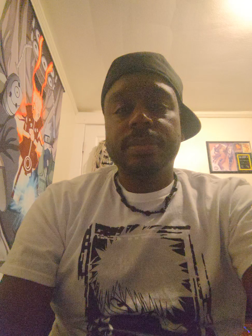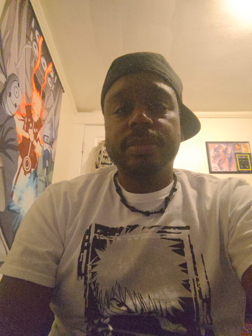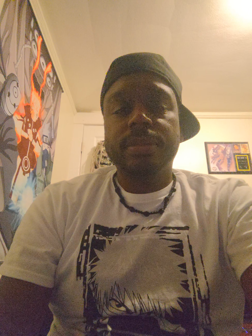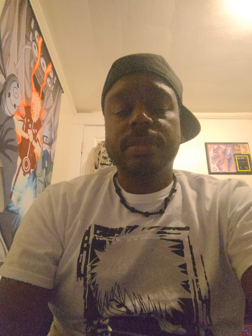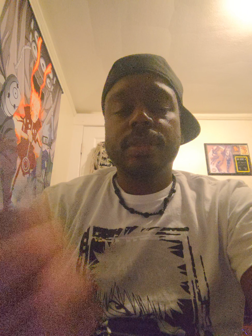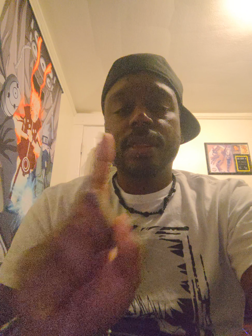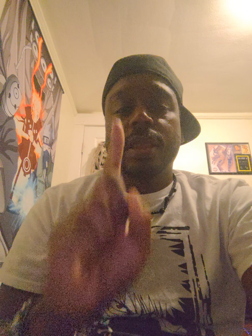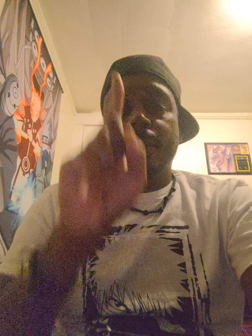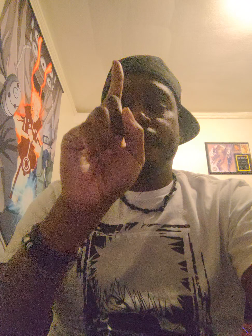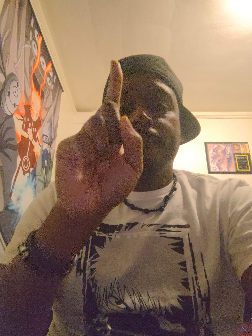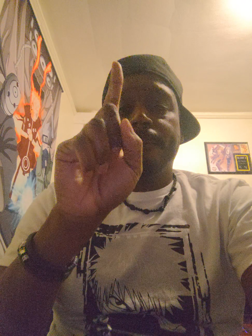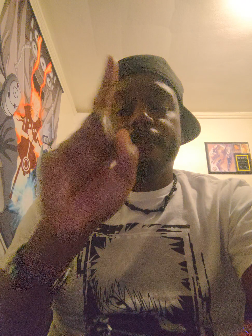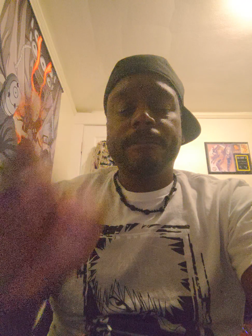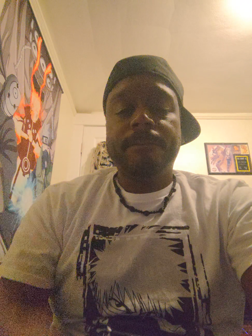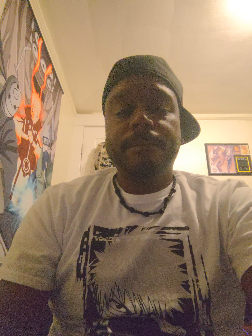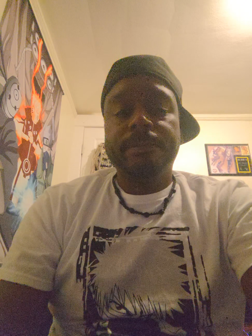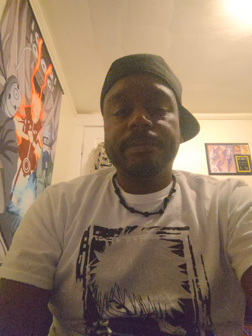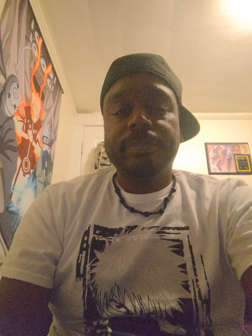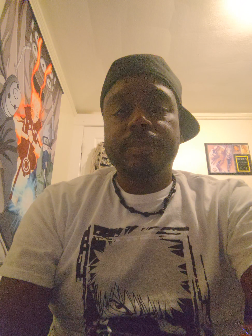up